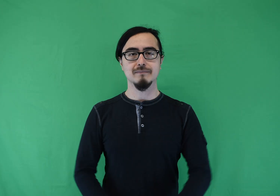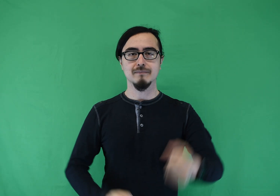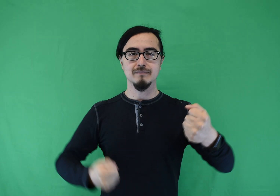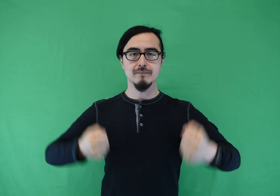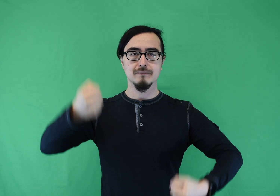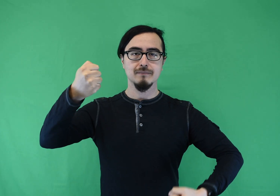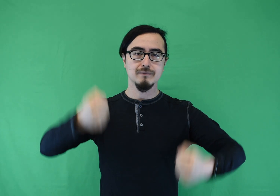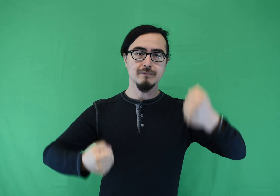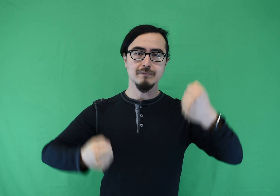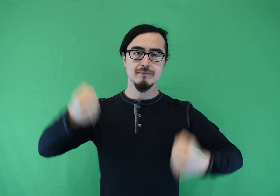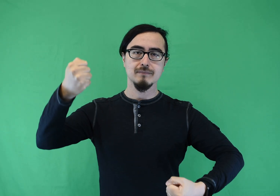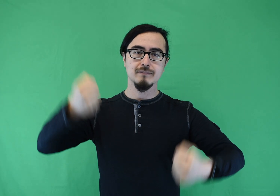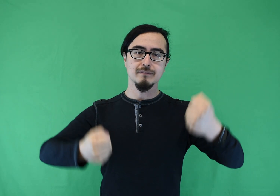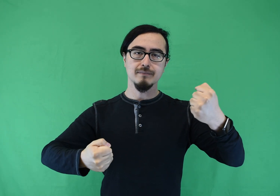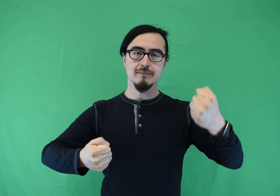manejar